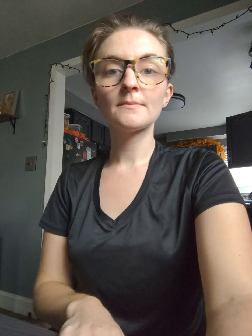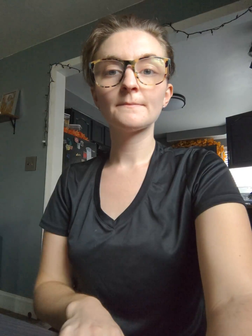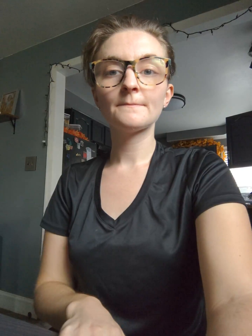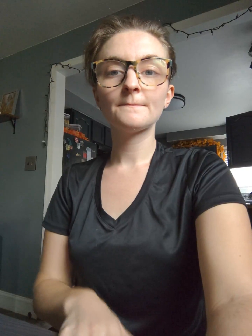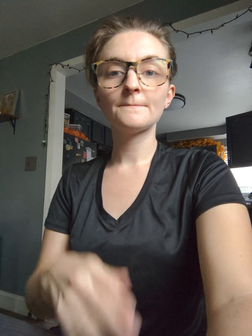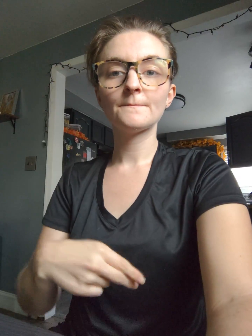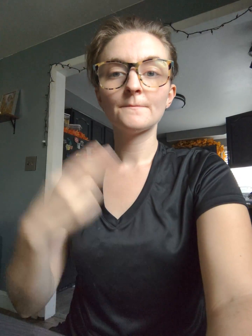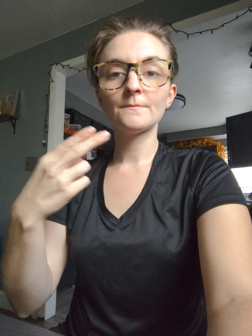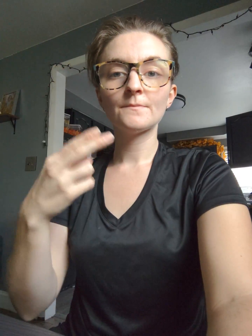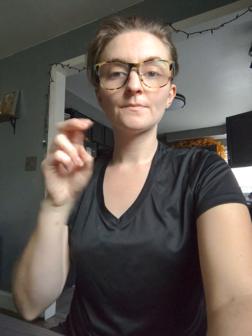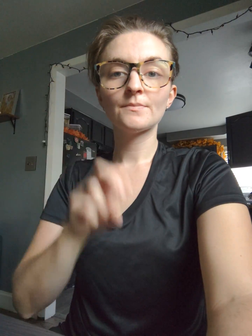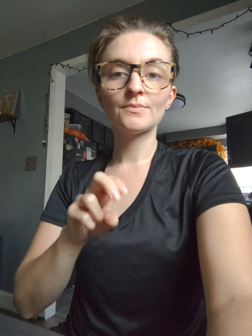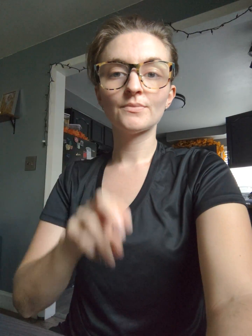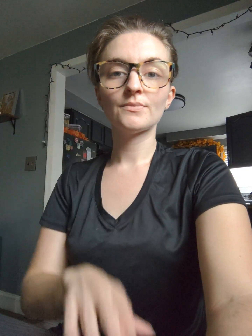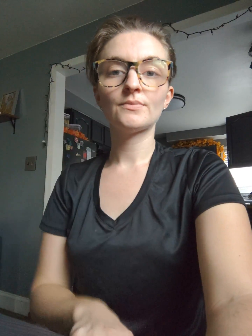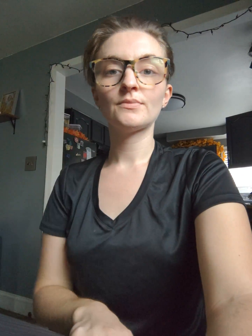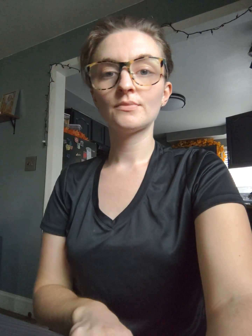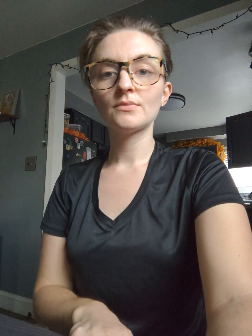high chair